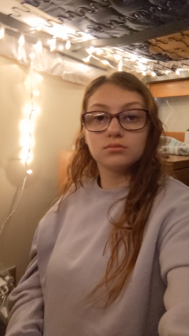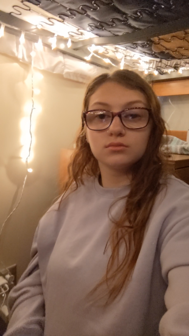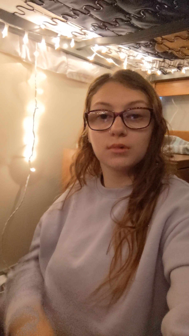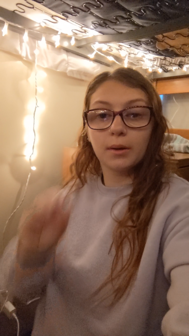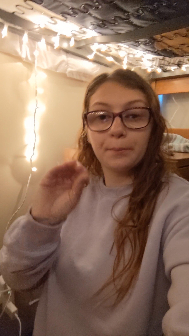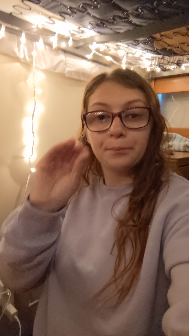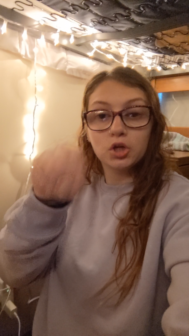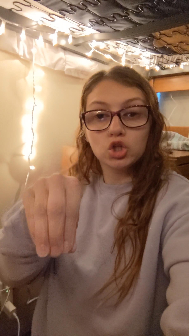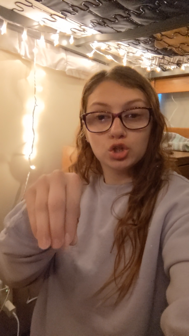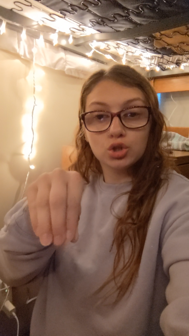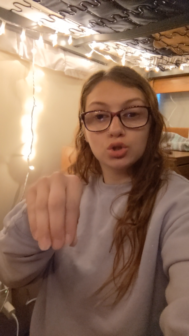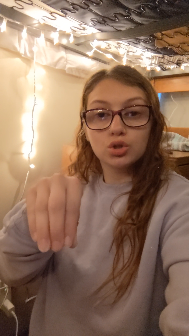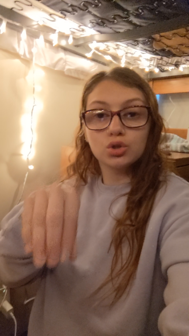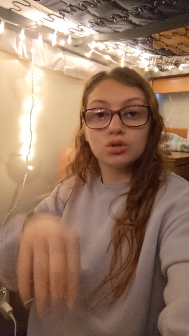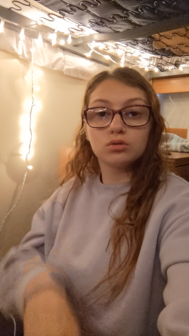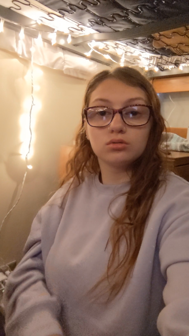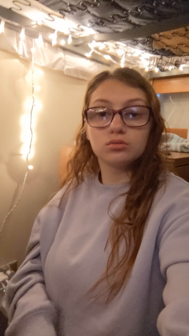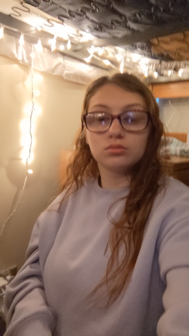put